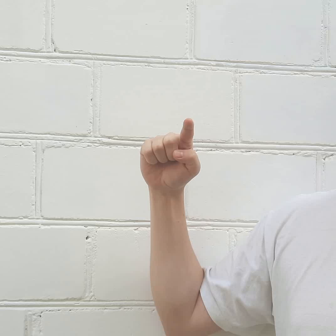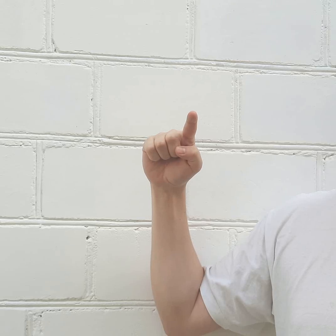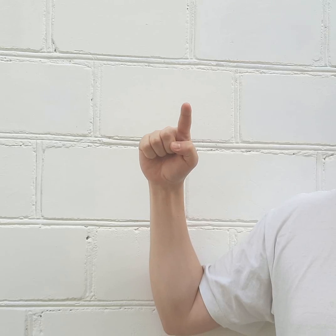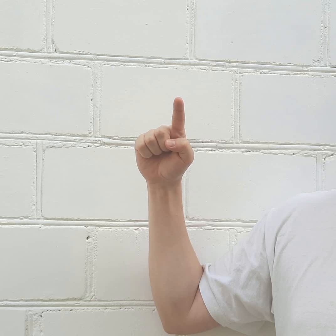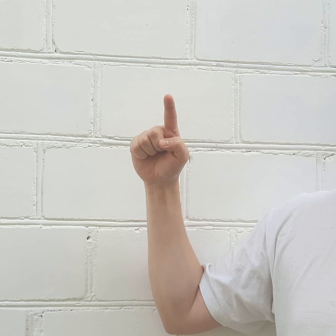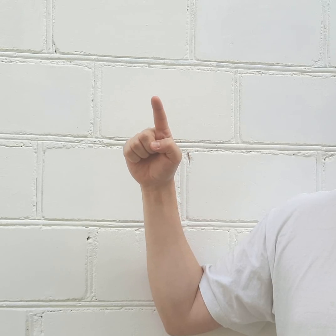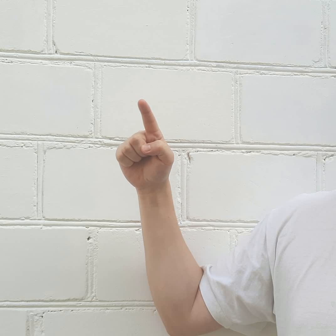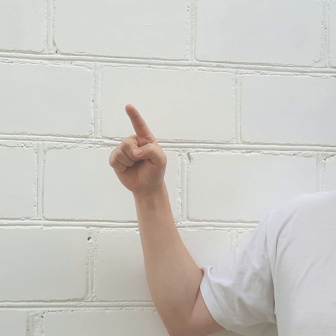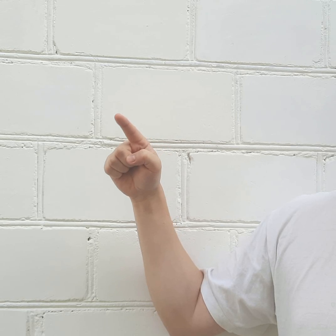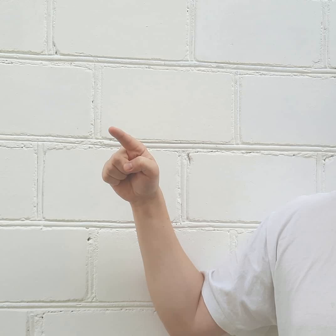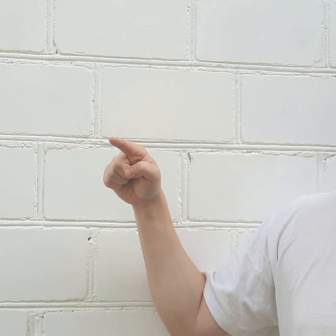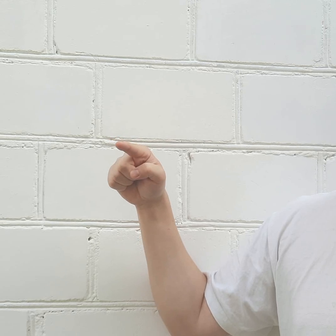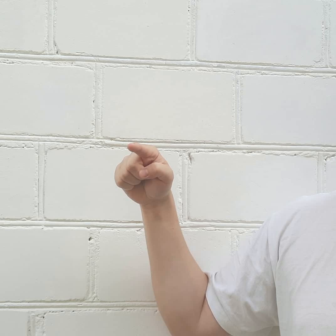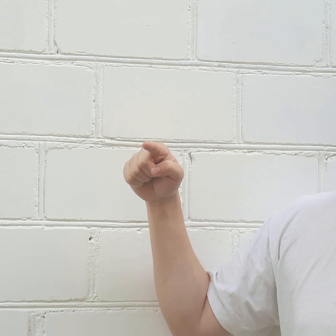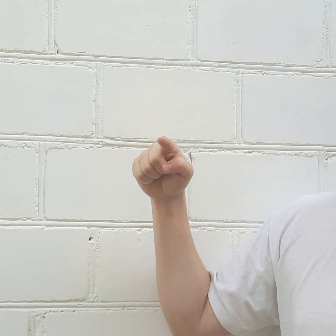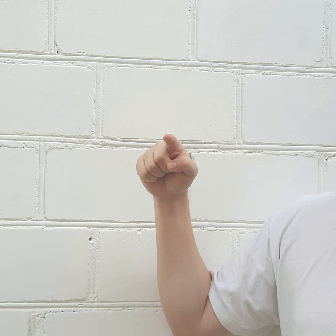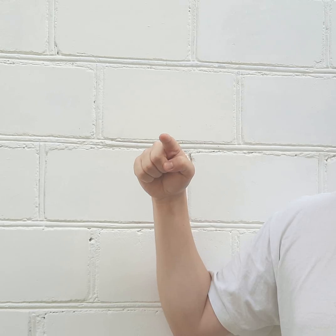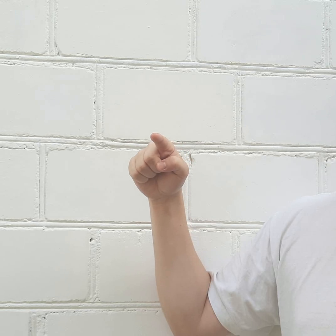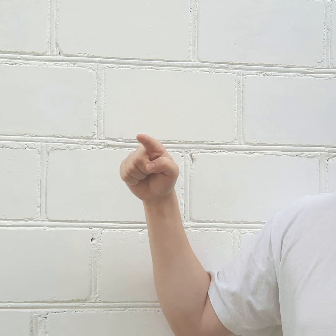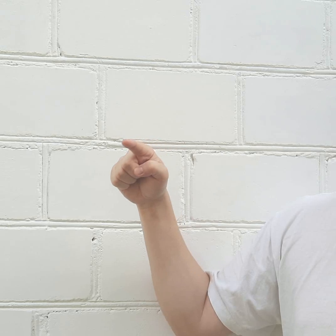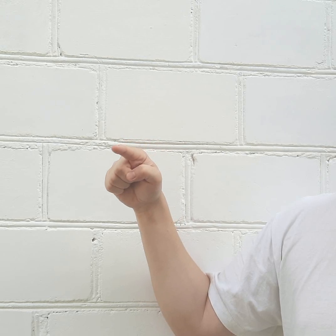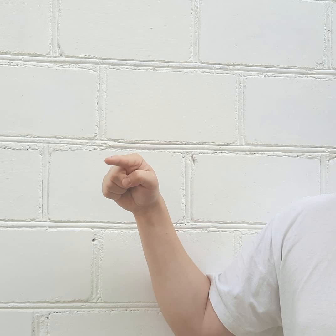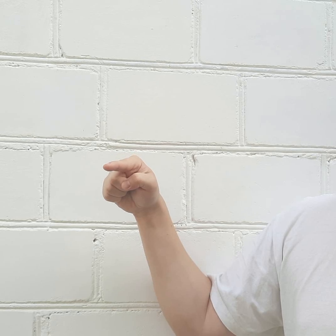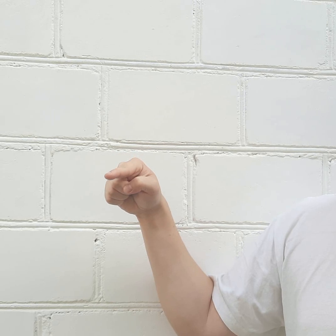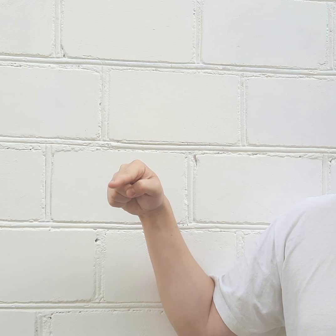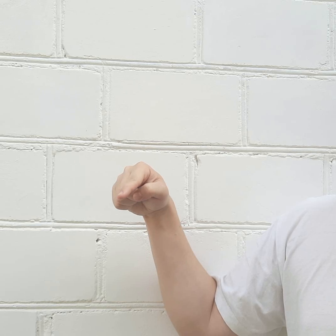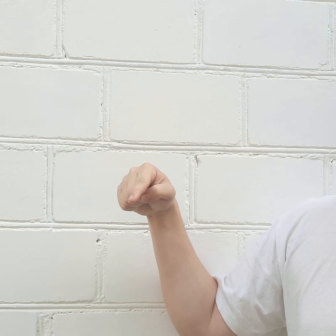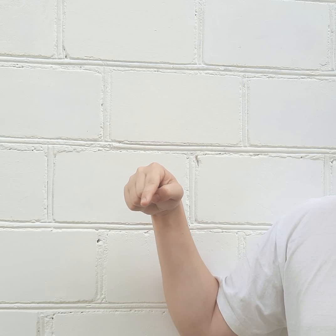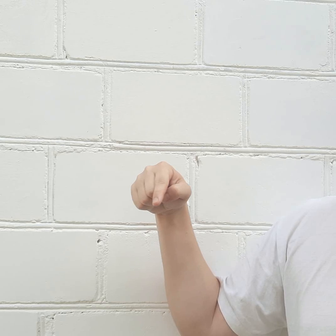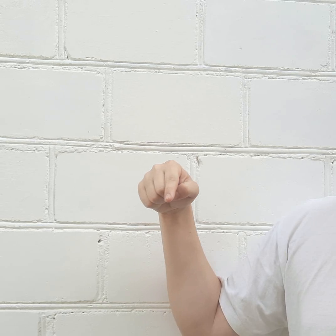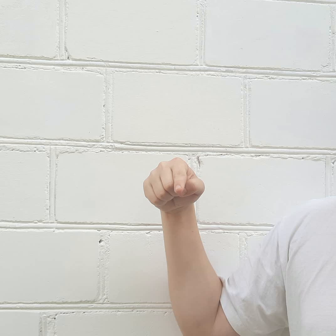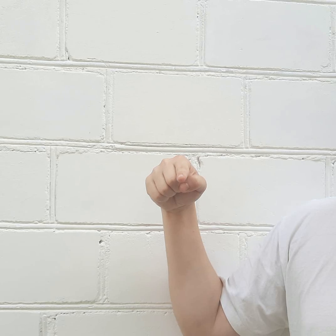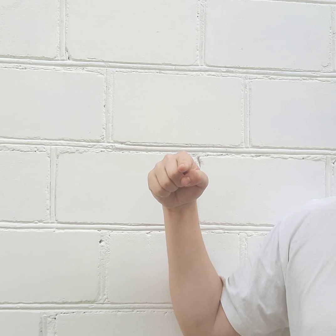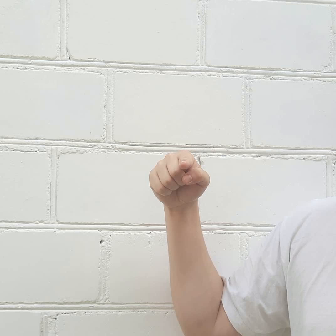З